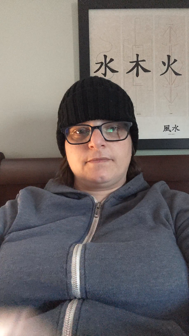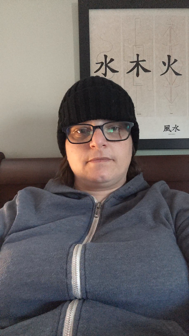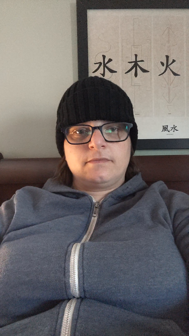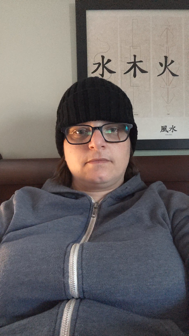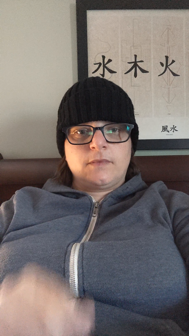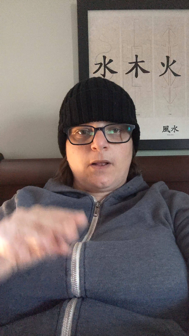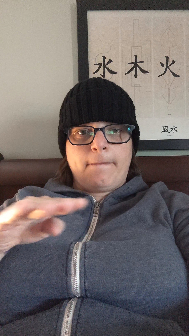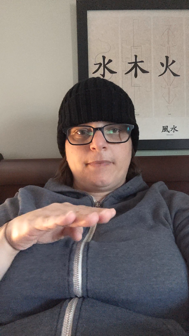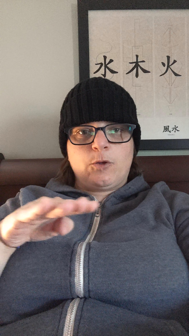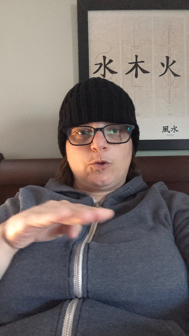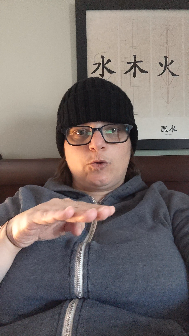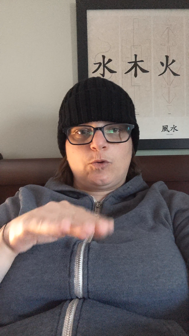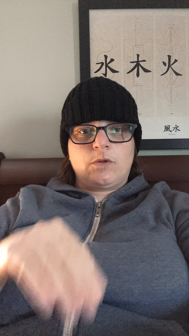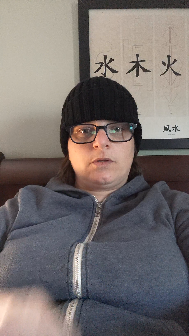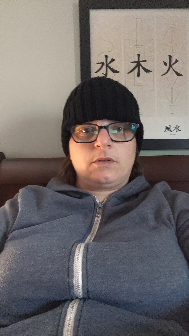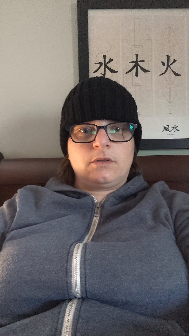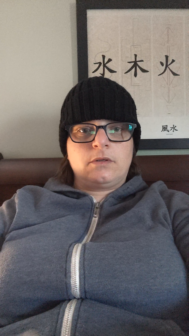boots